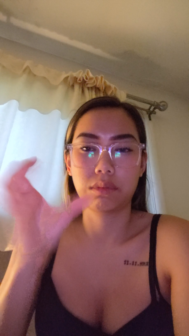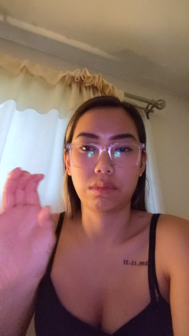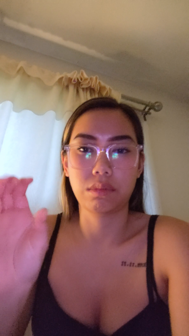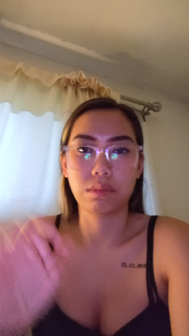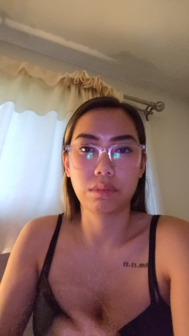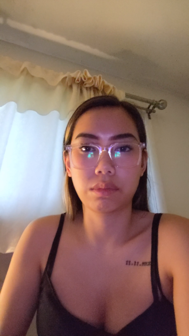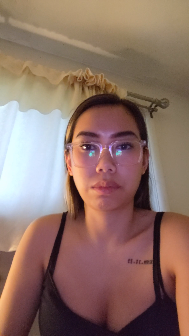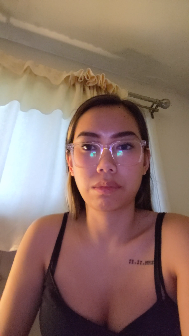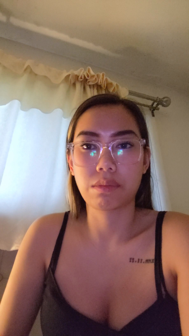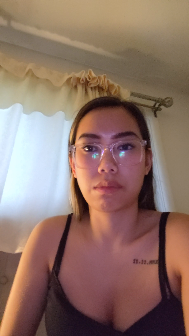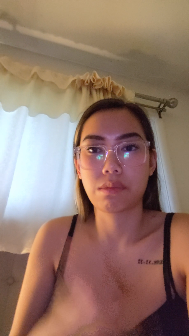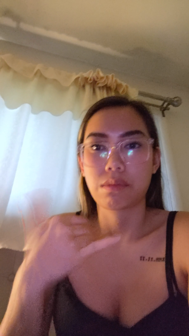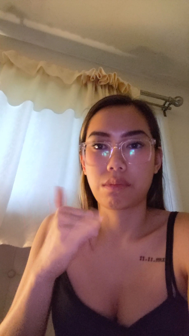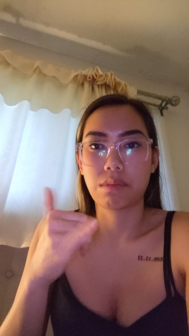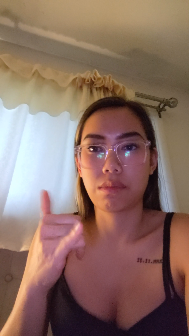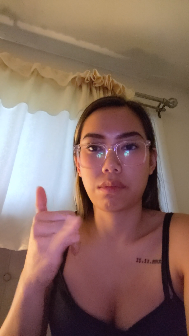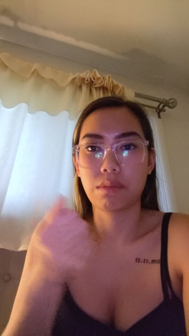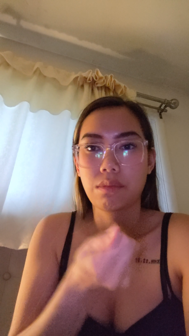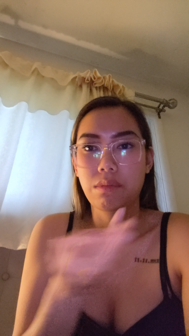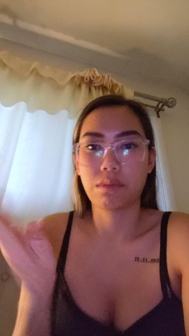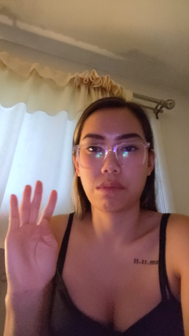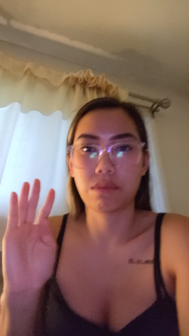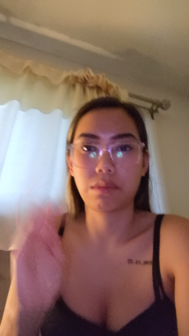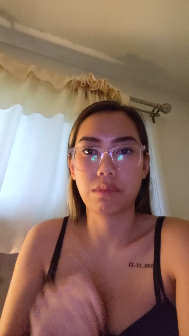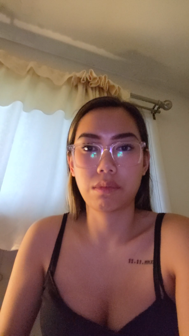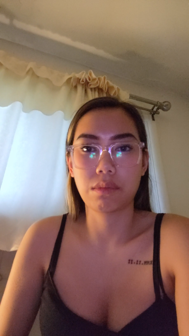playpen